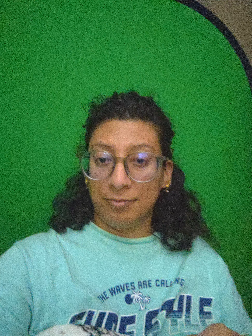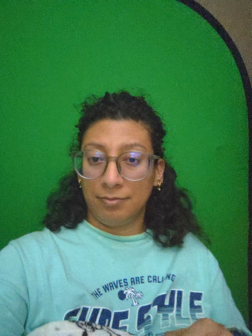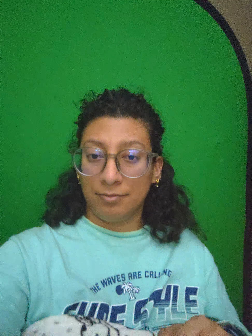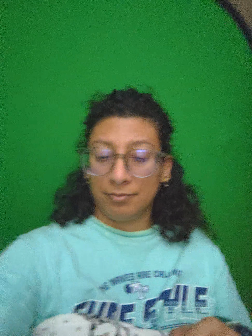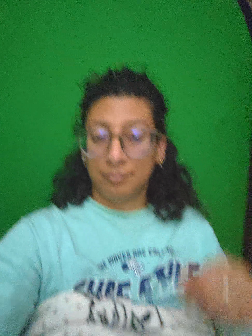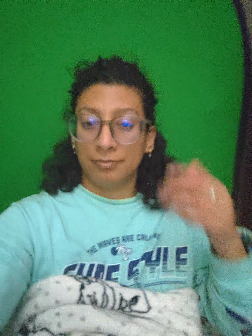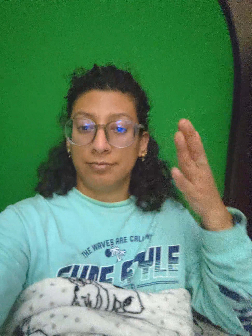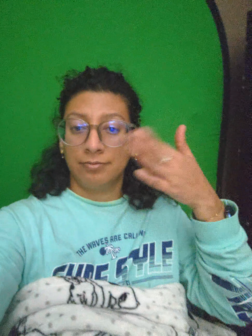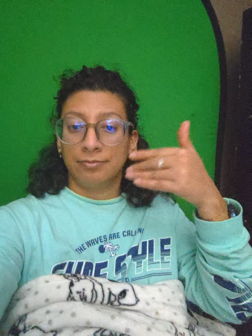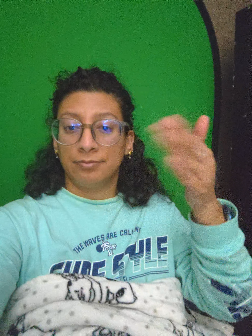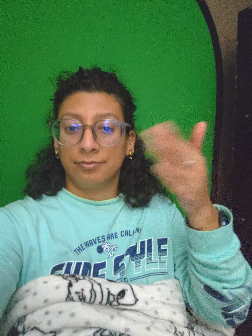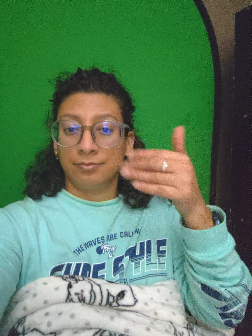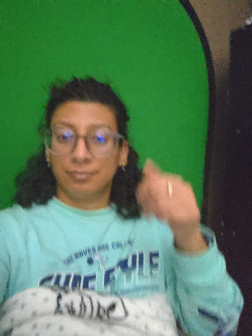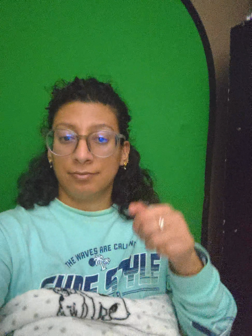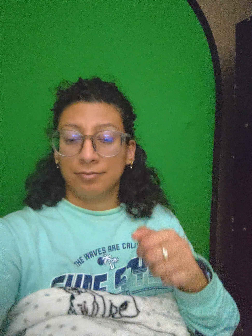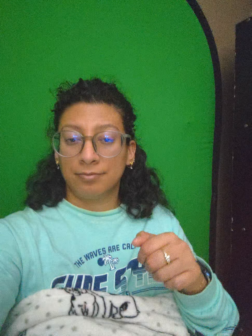flag